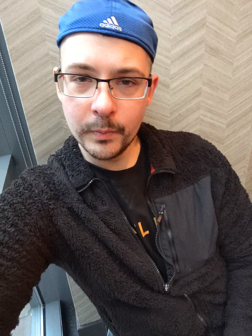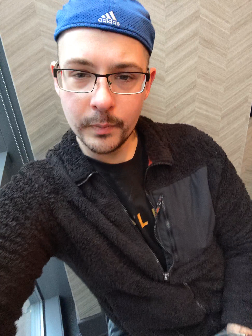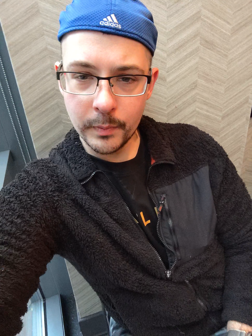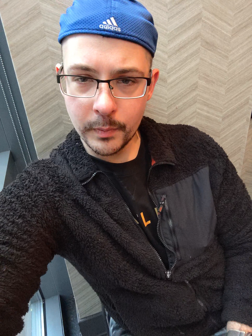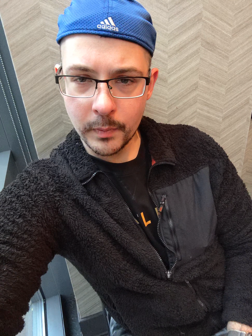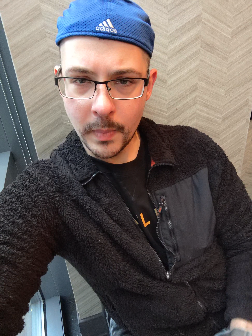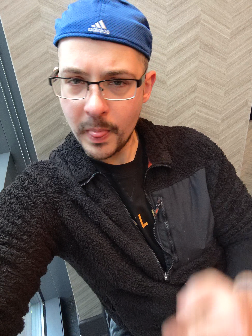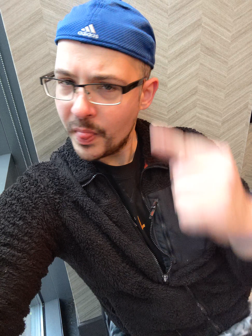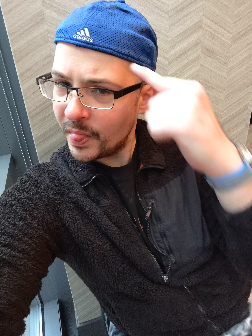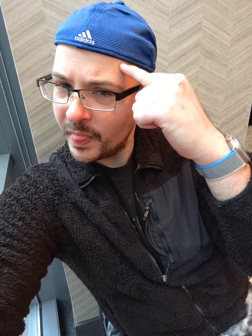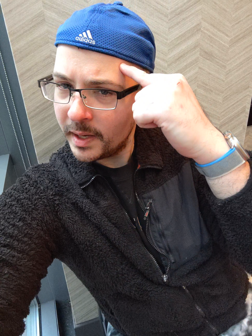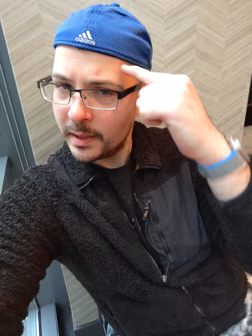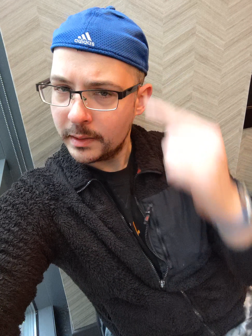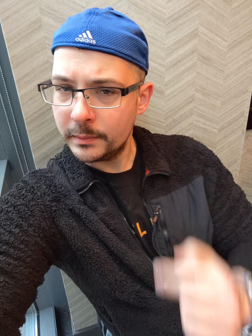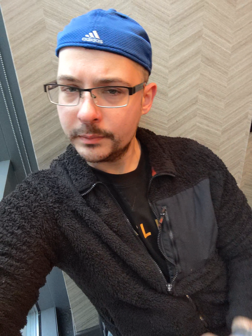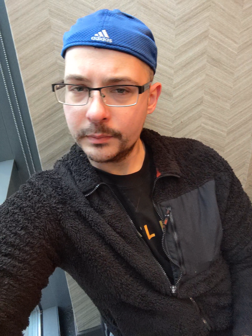think